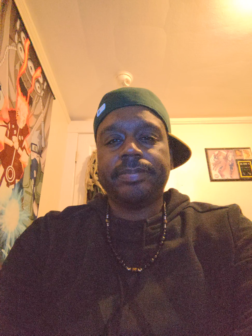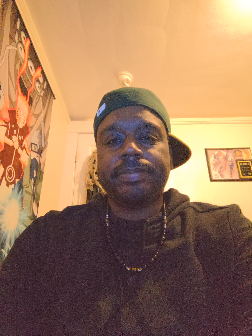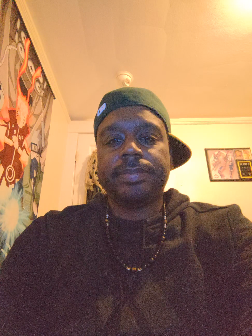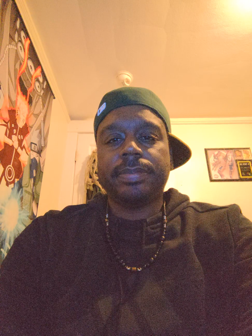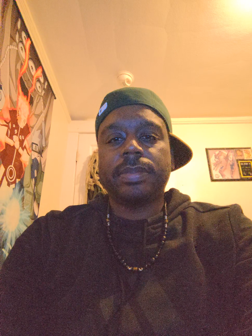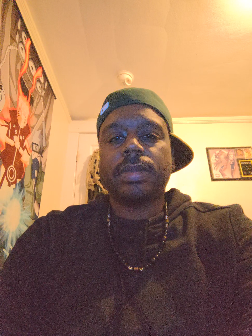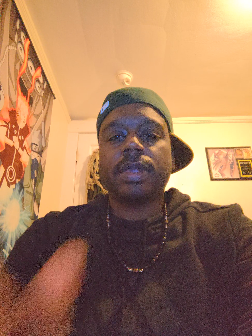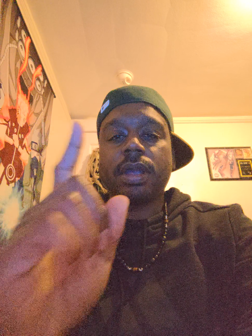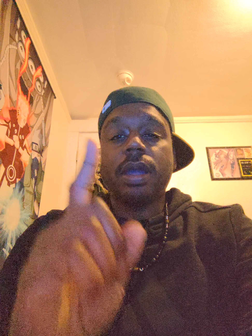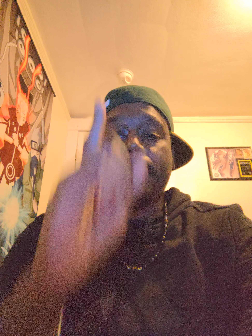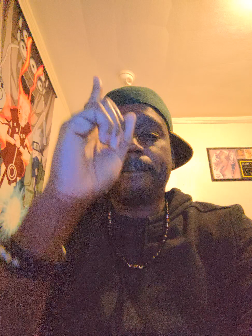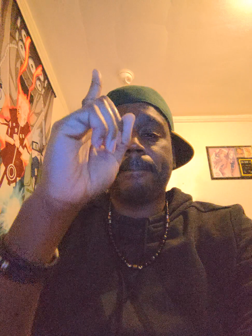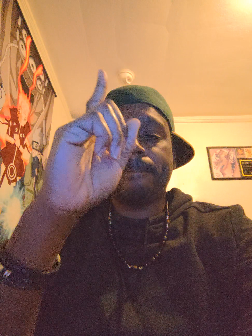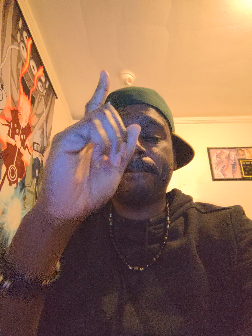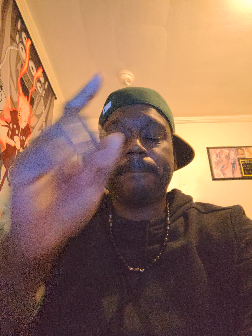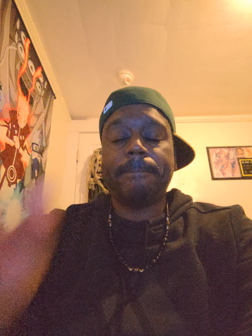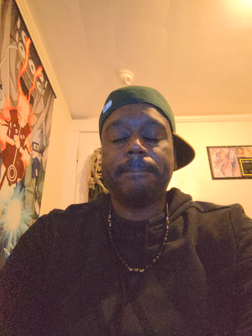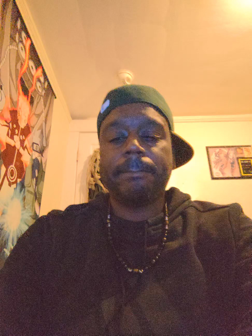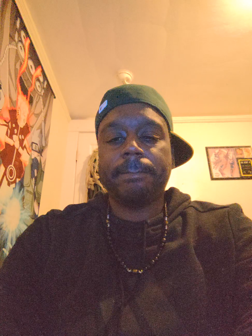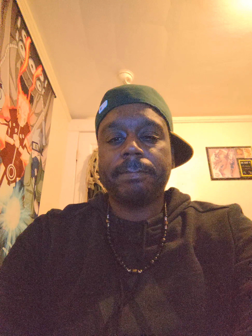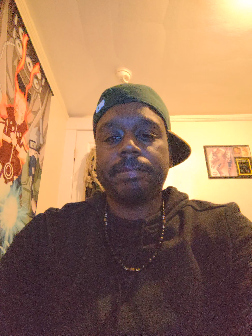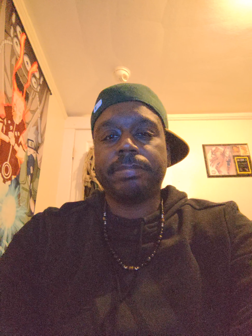up